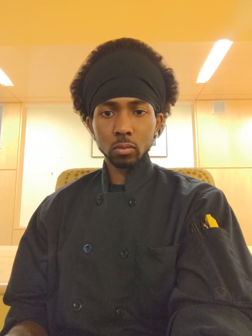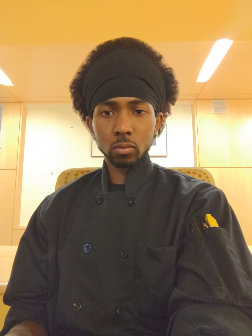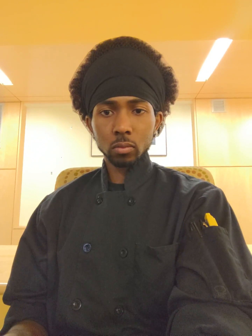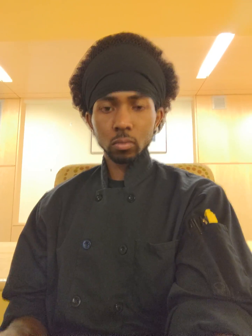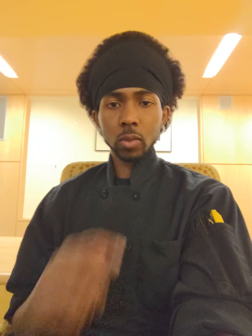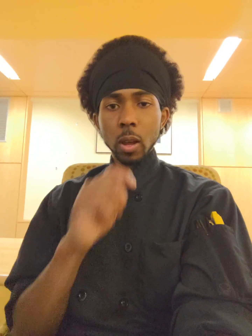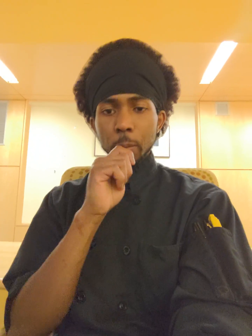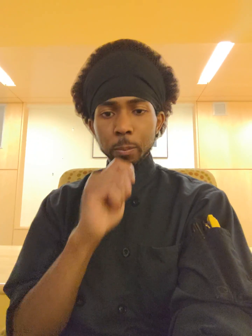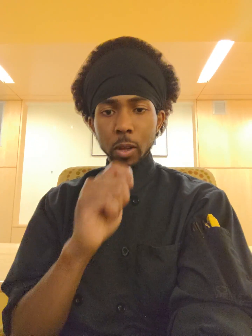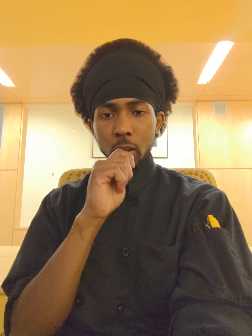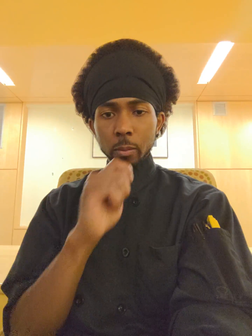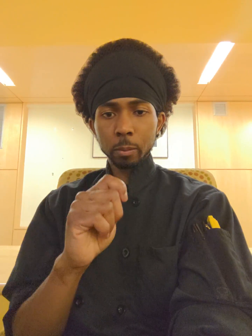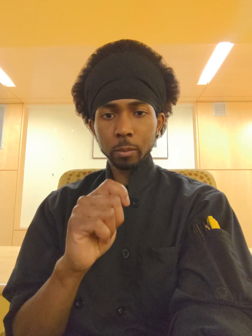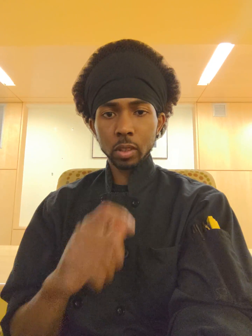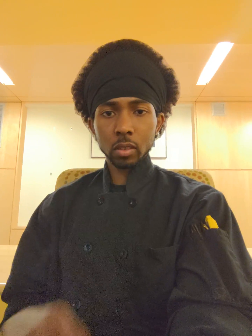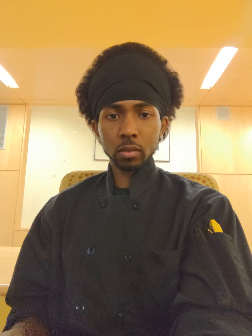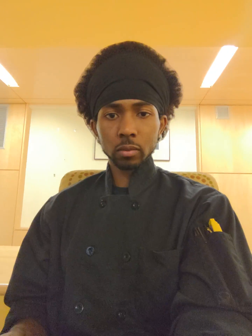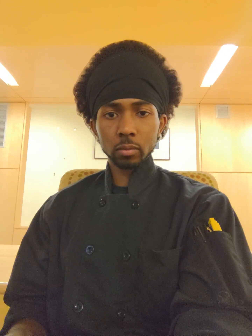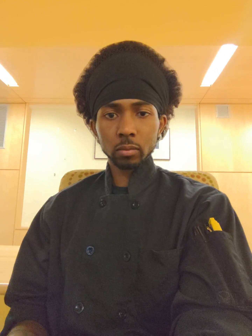popsicle